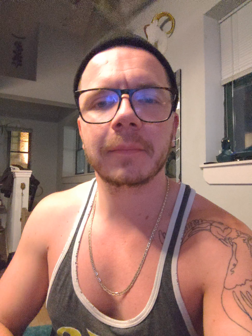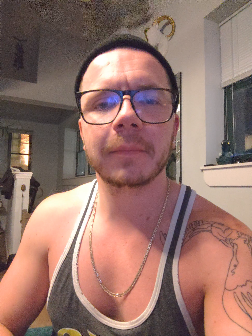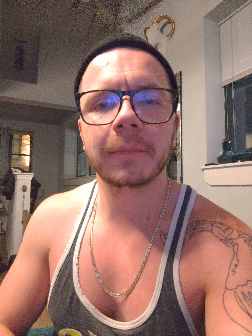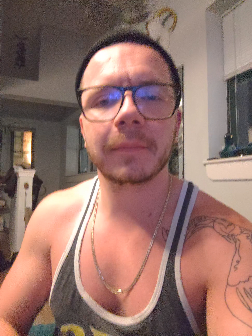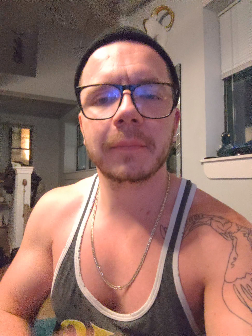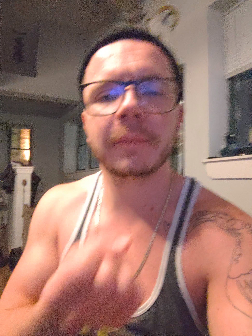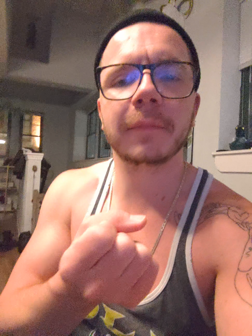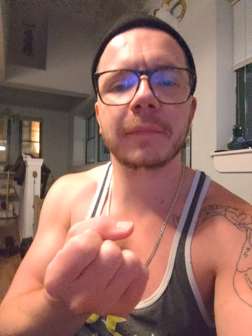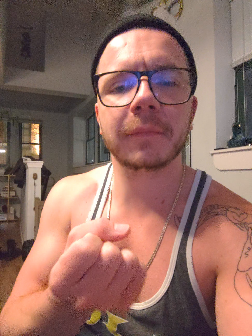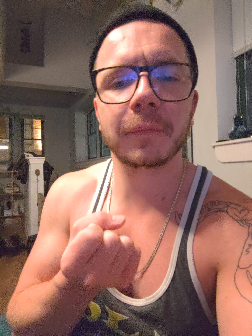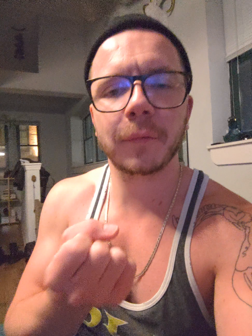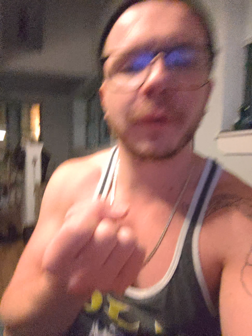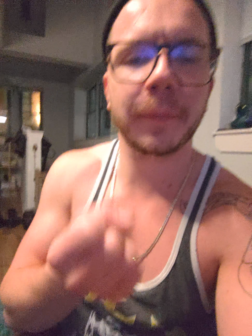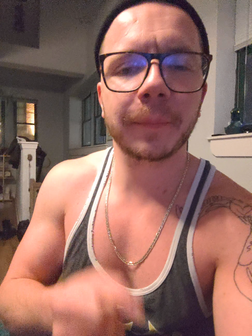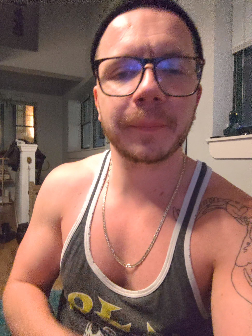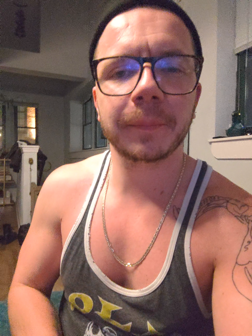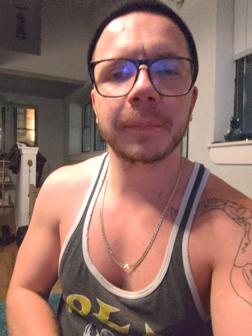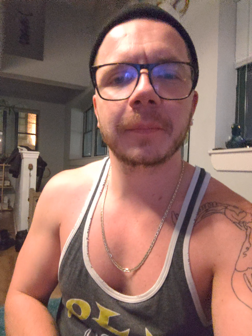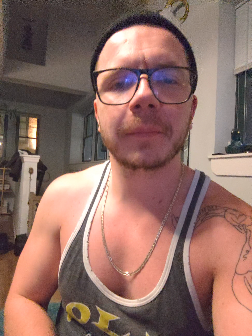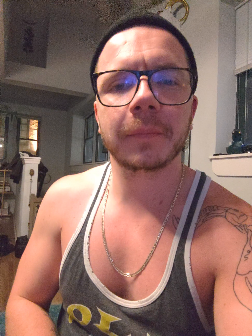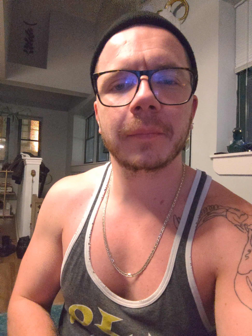drawer